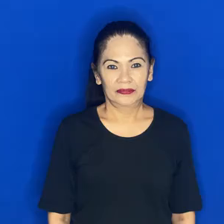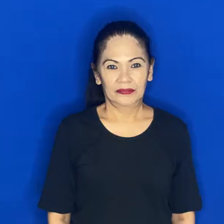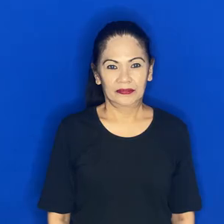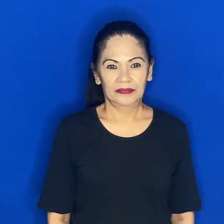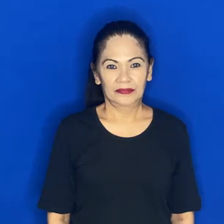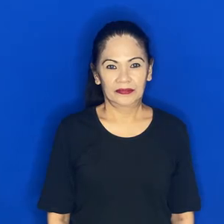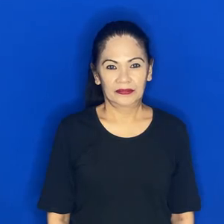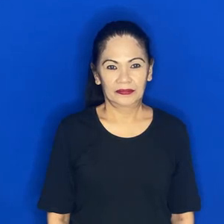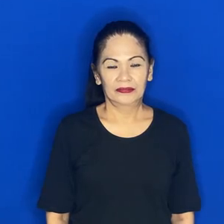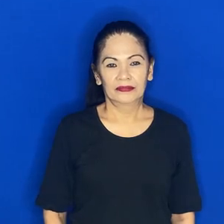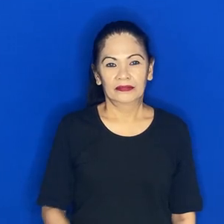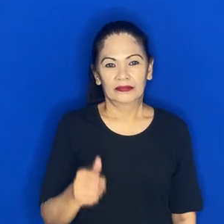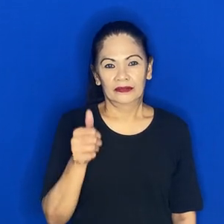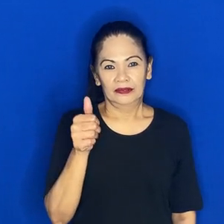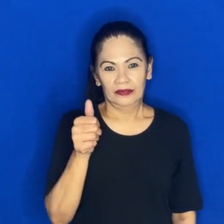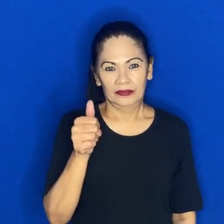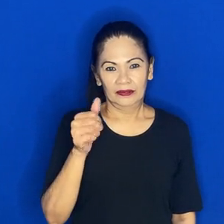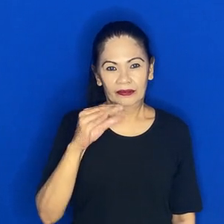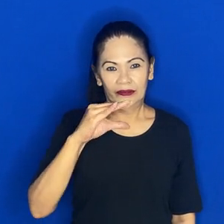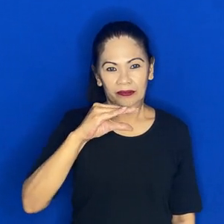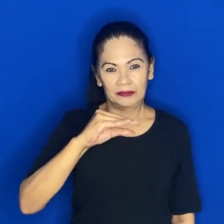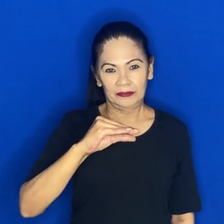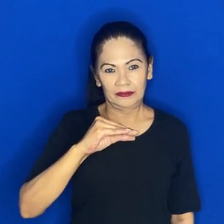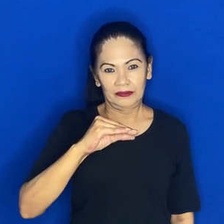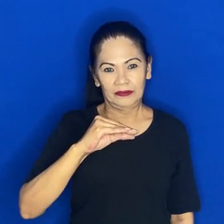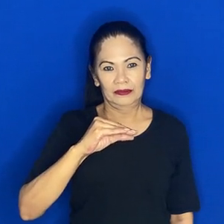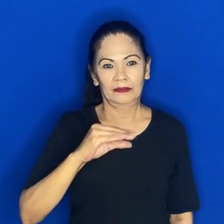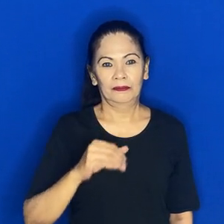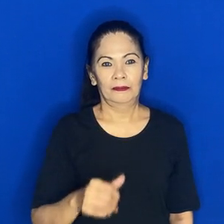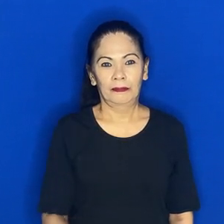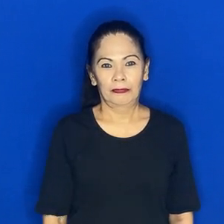good evening